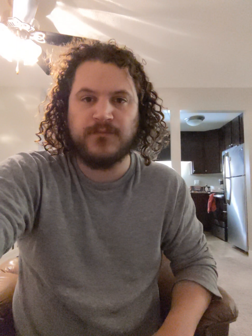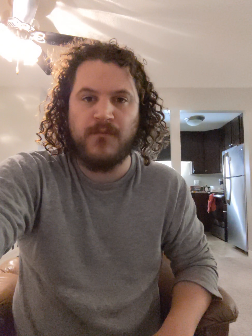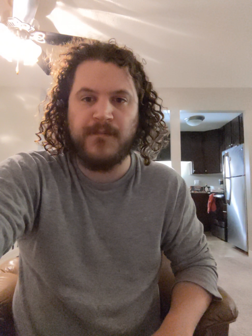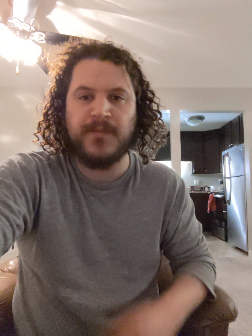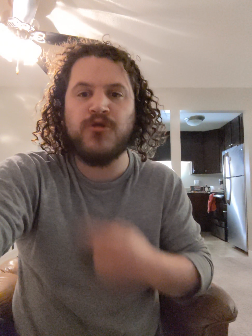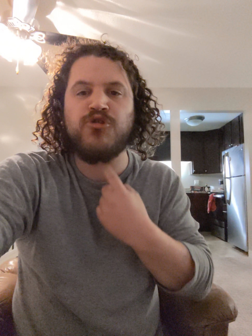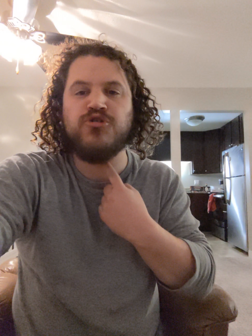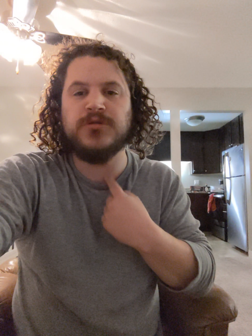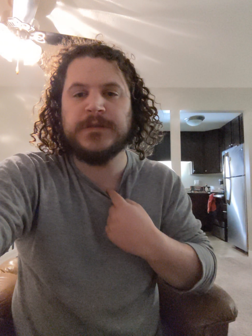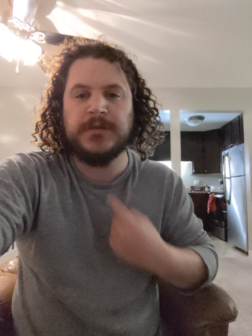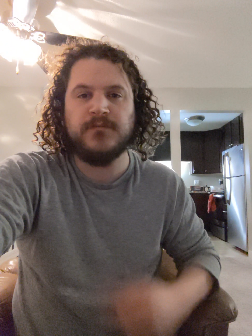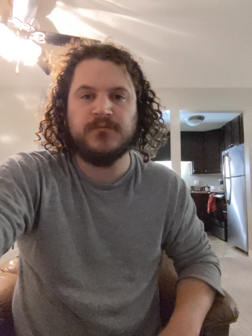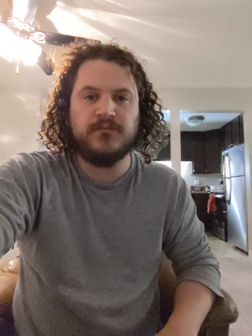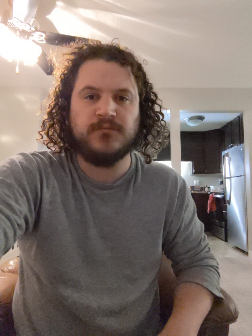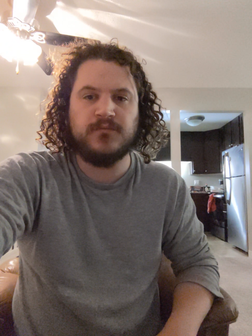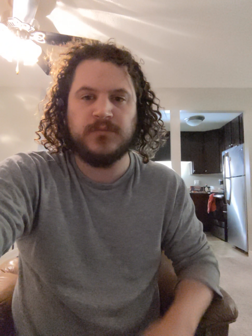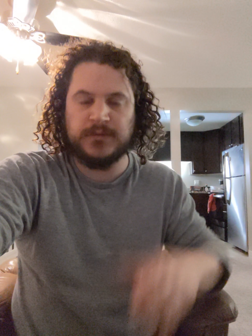thirsty